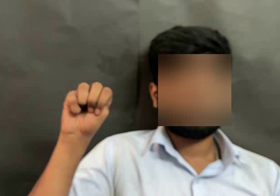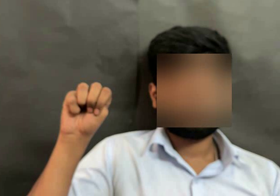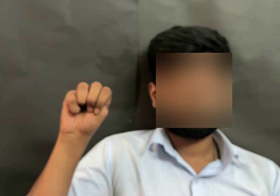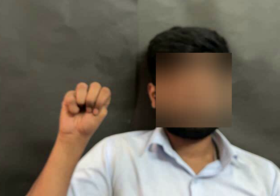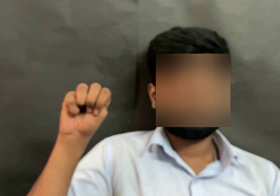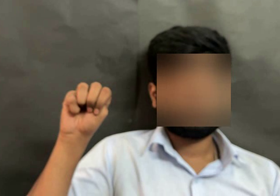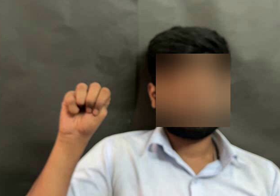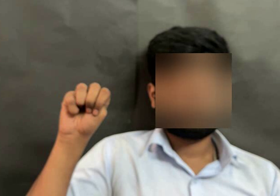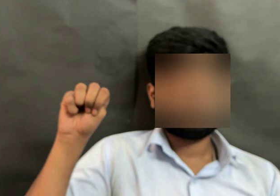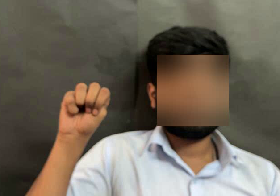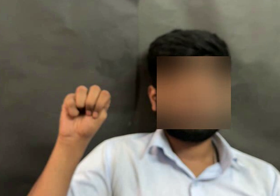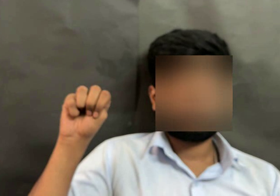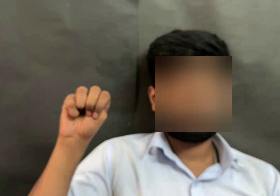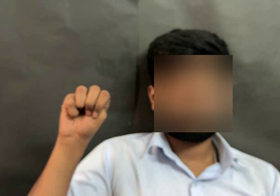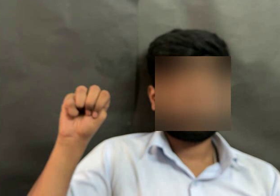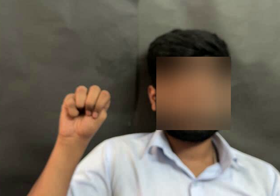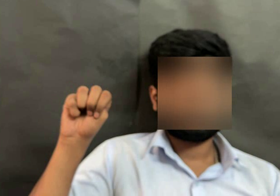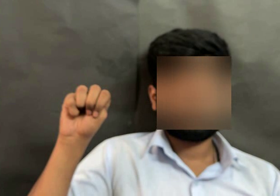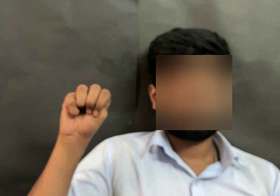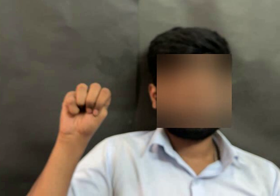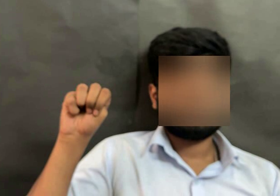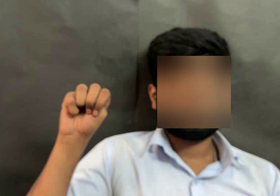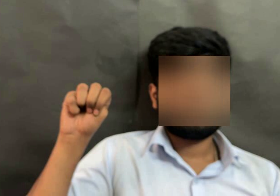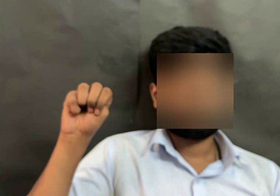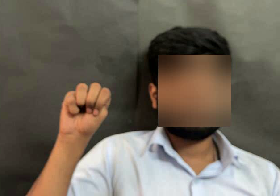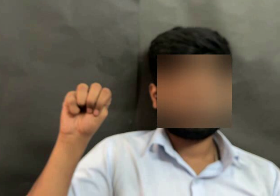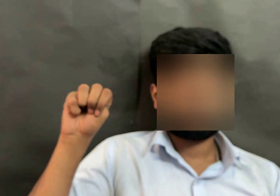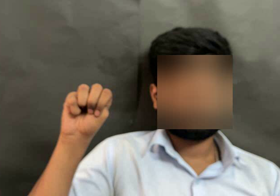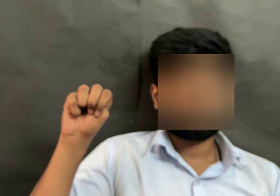M